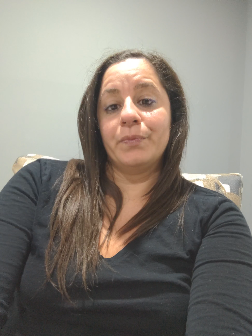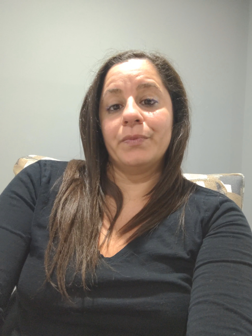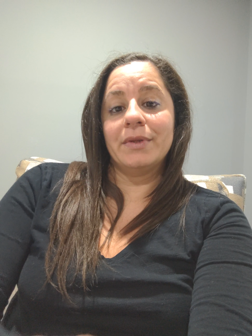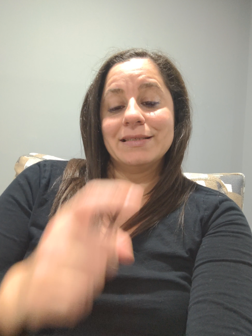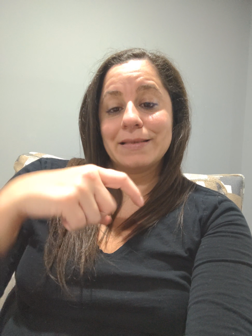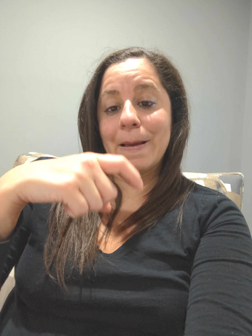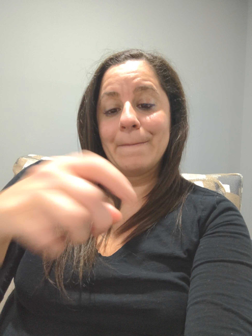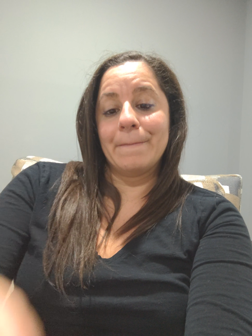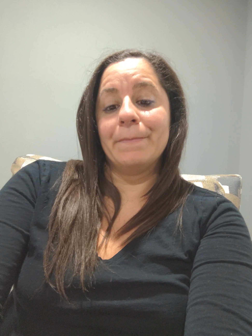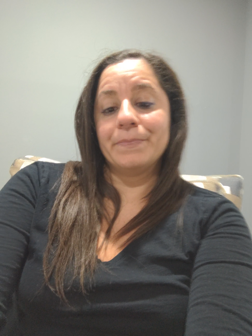time